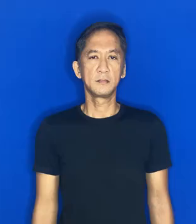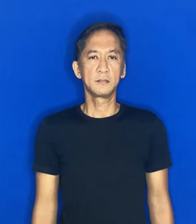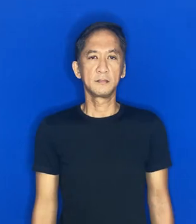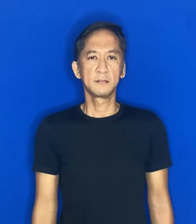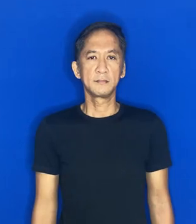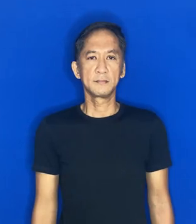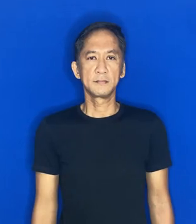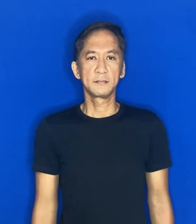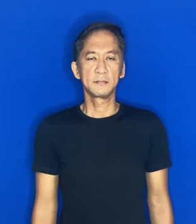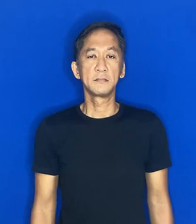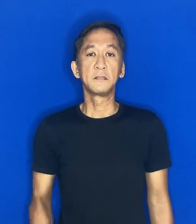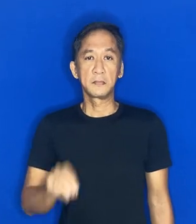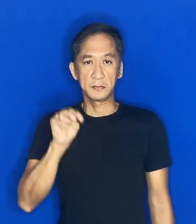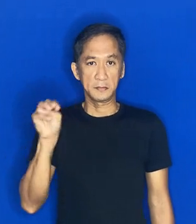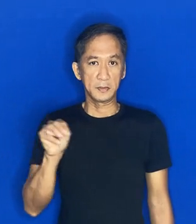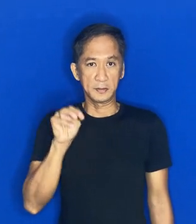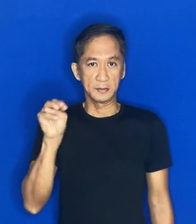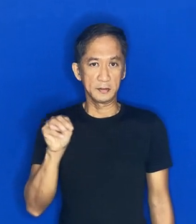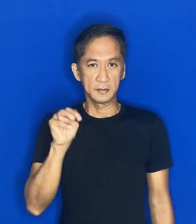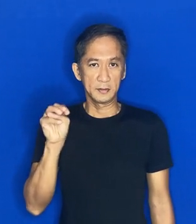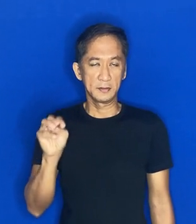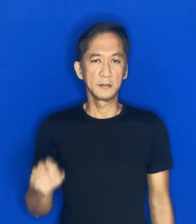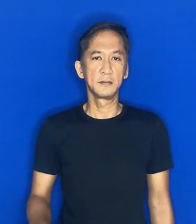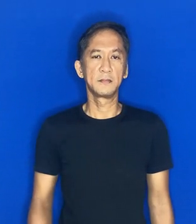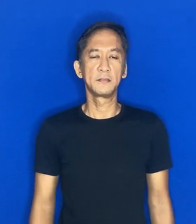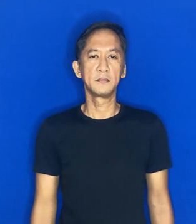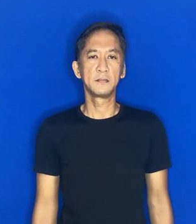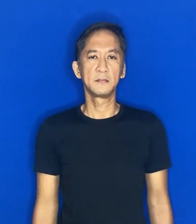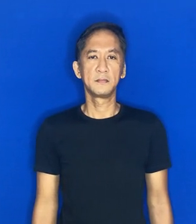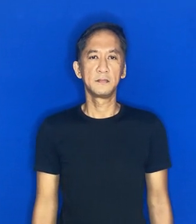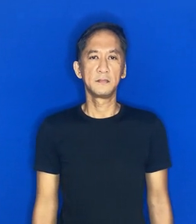monday